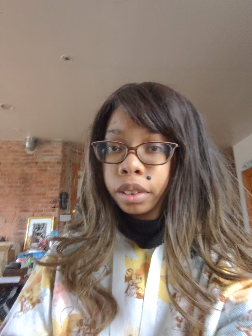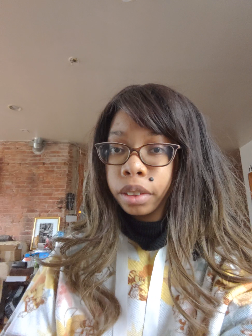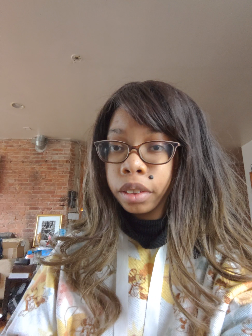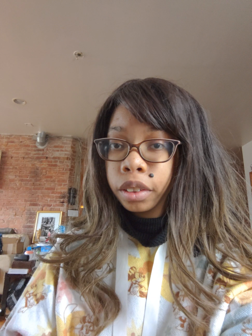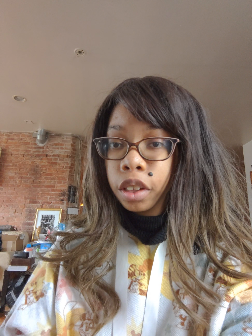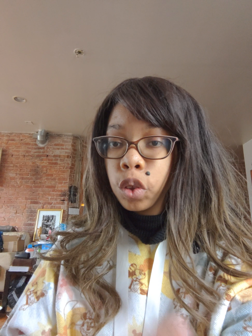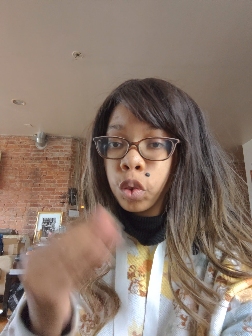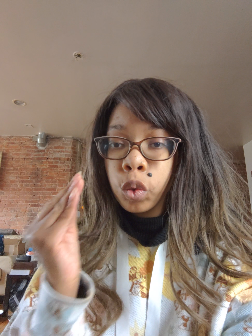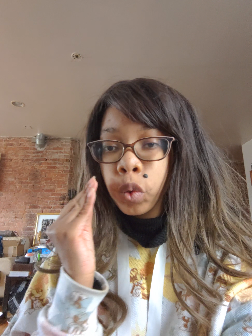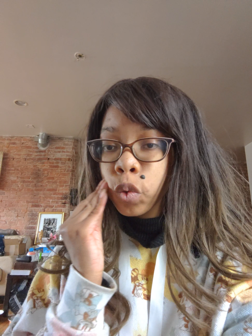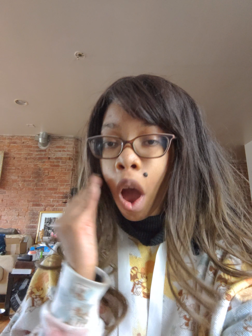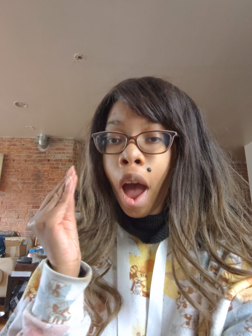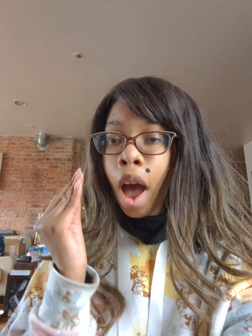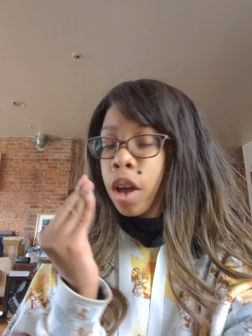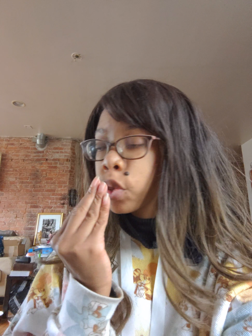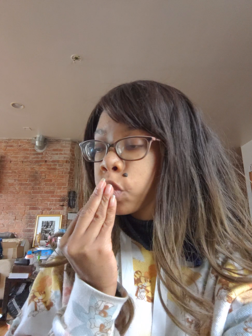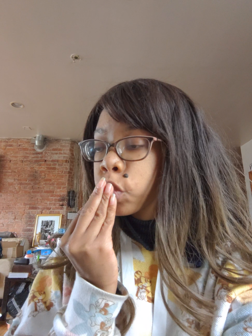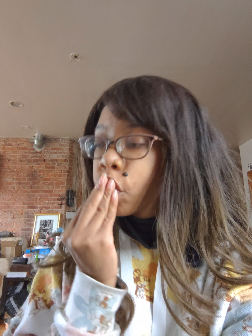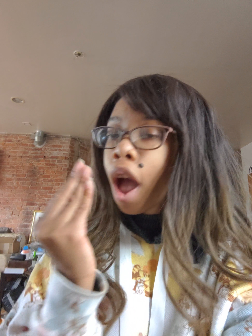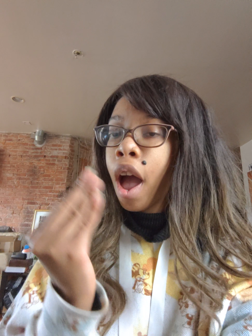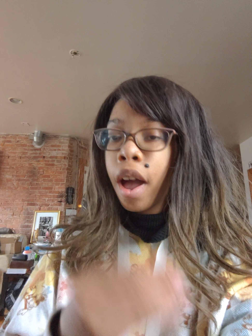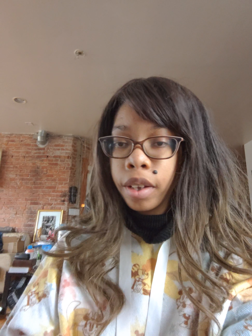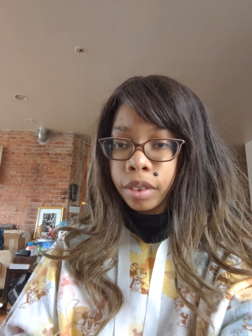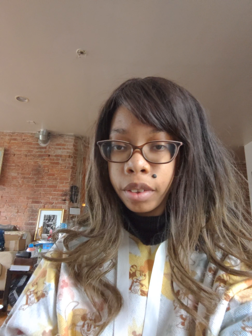kiss